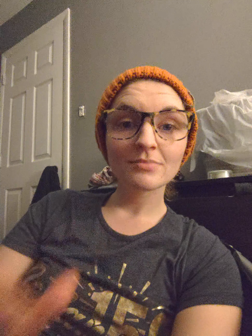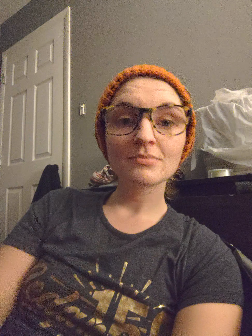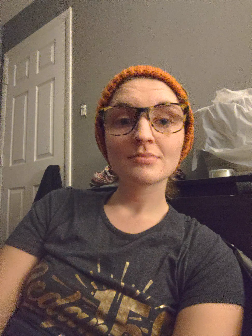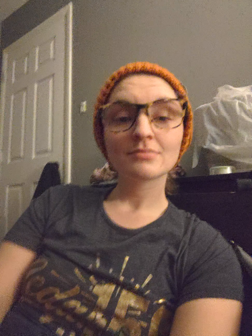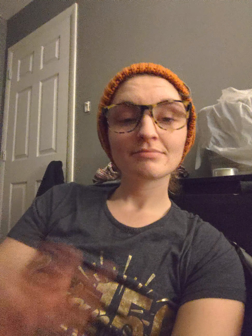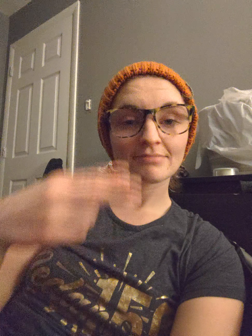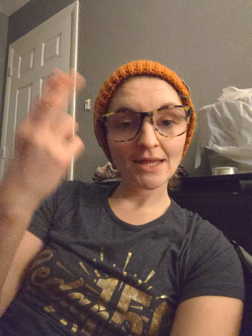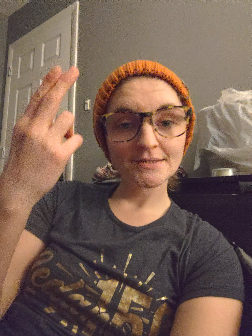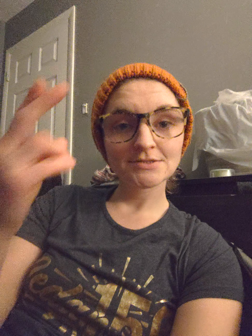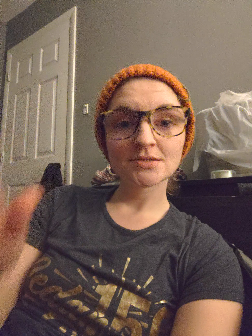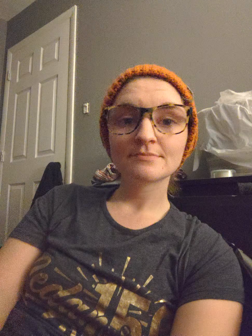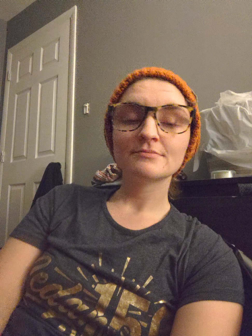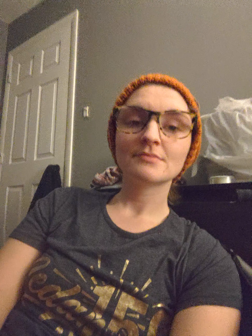high